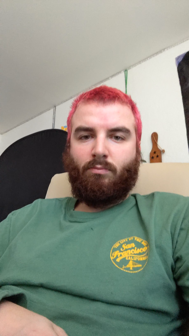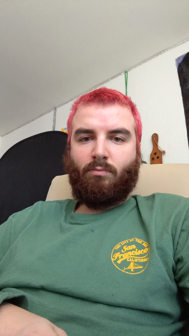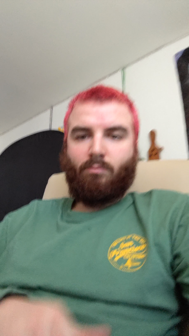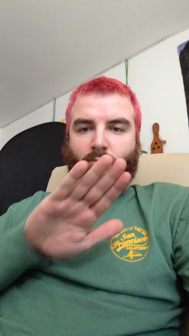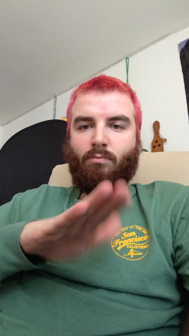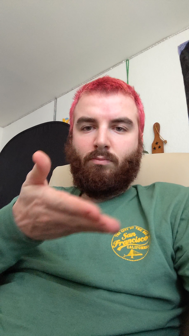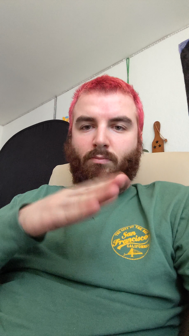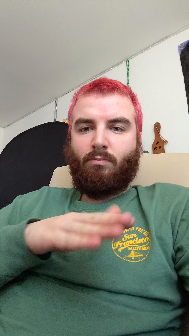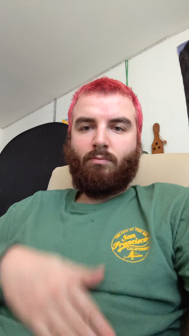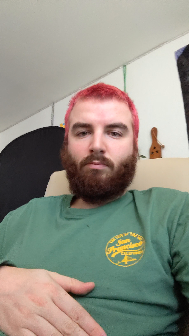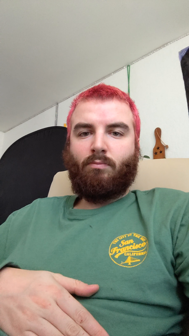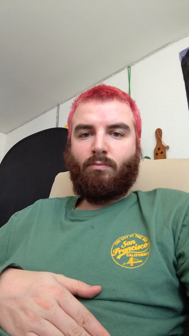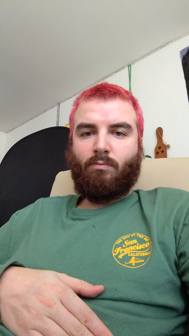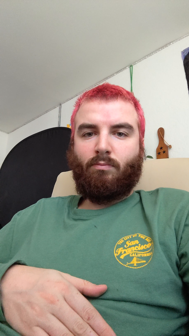cook